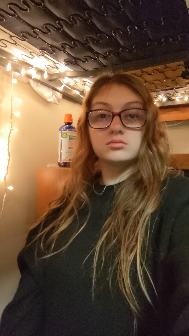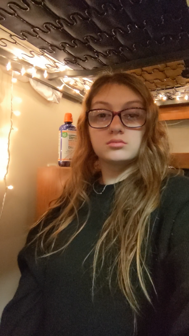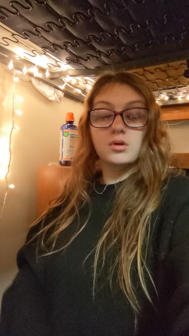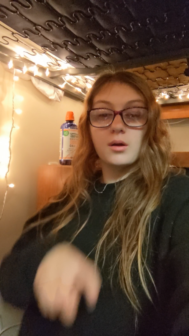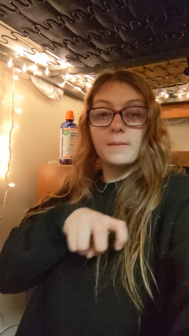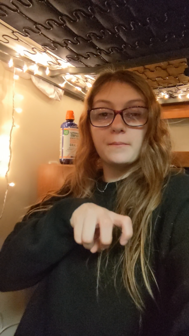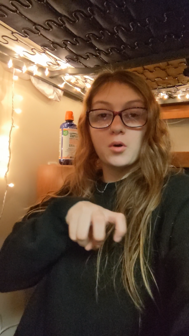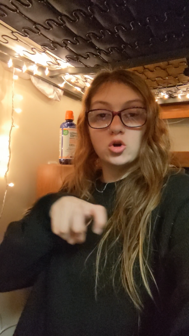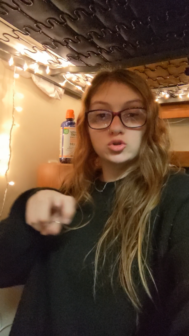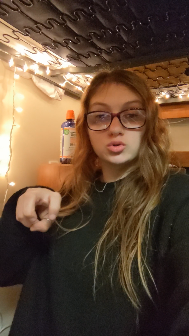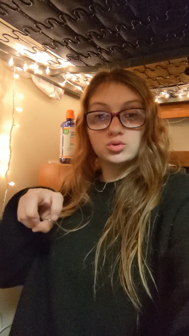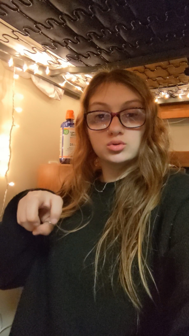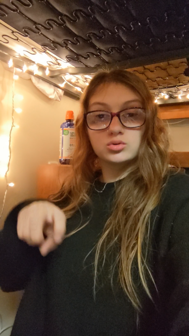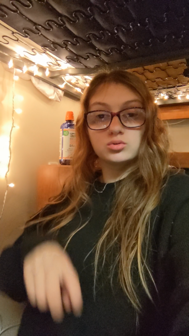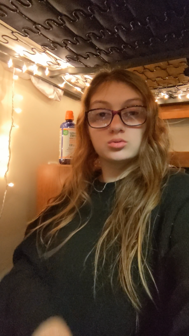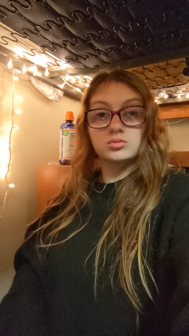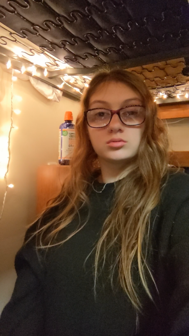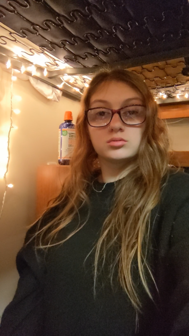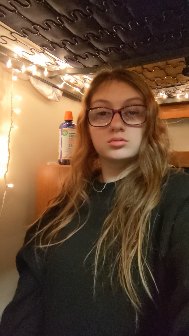porch